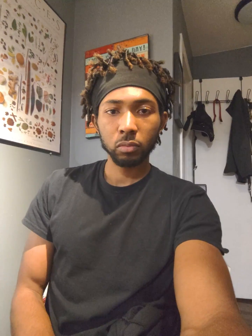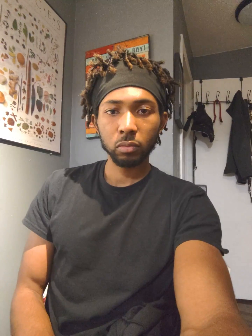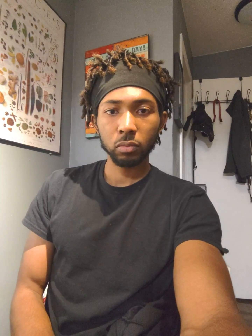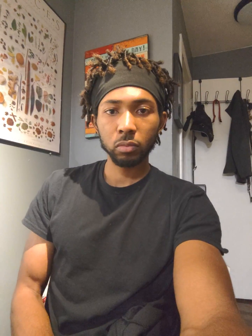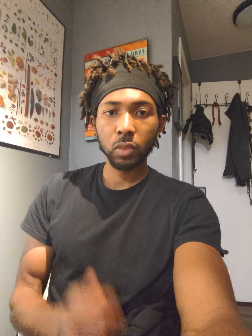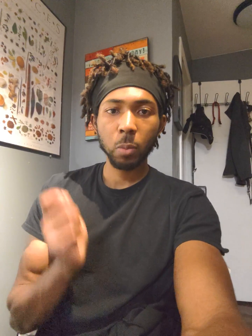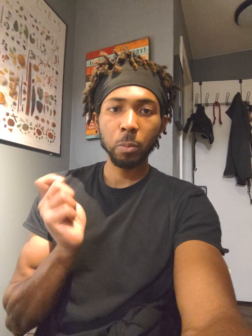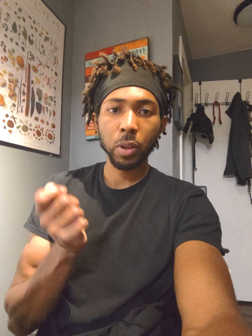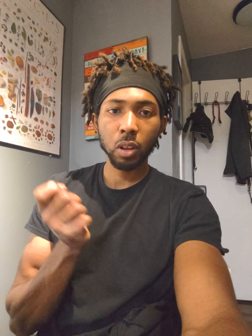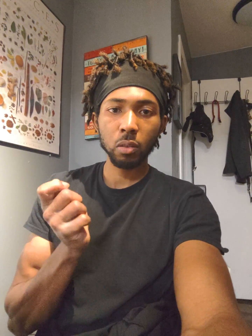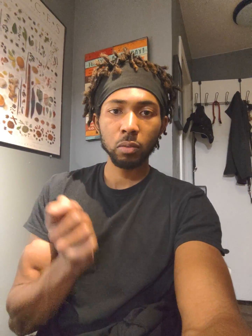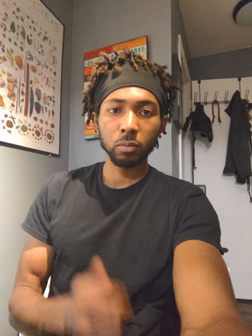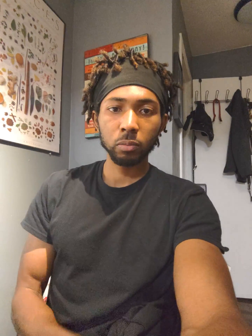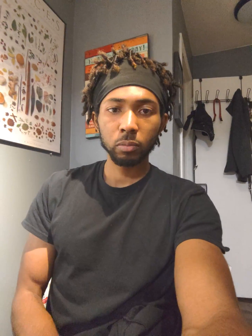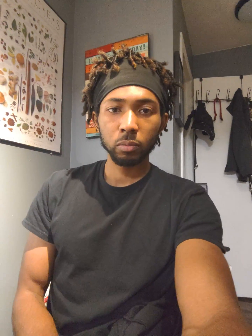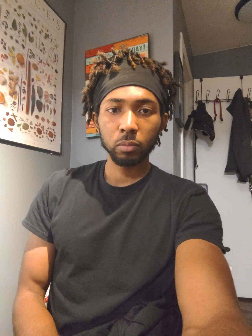bat